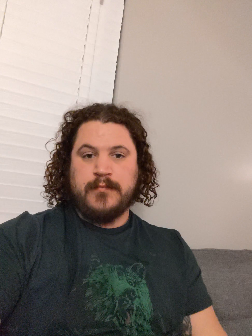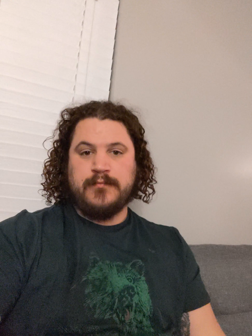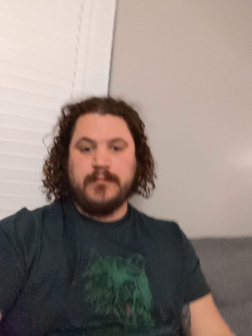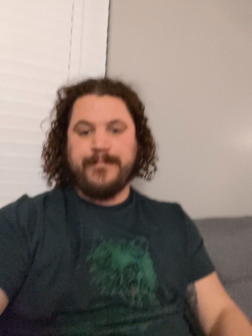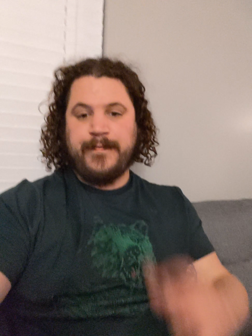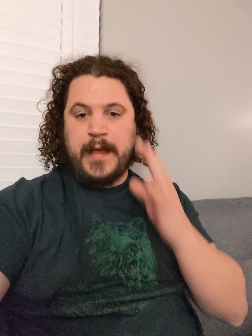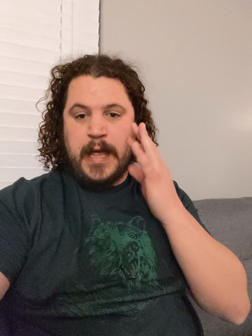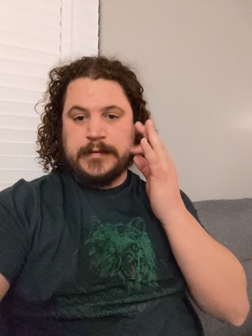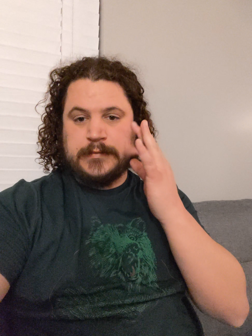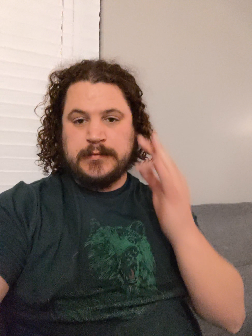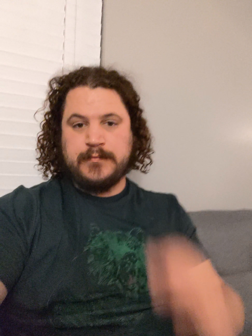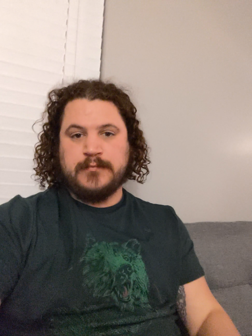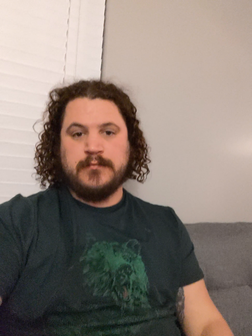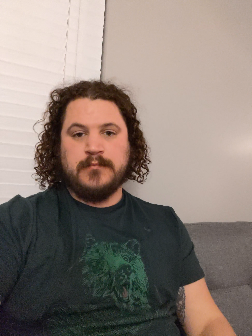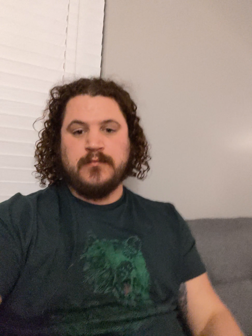cat